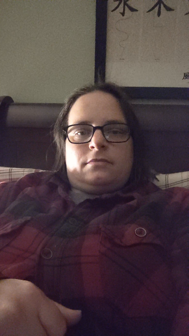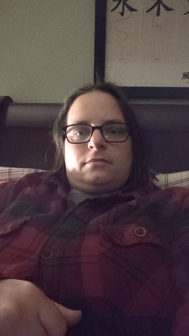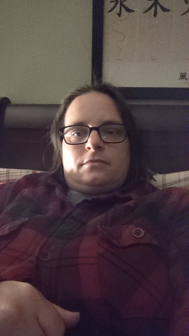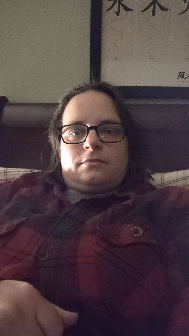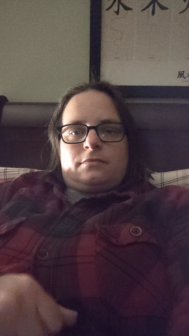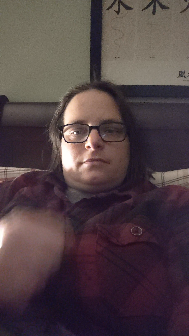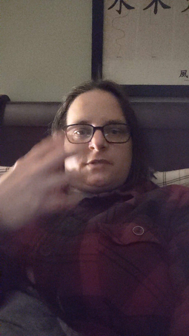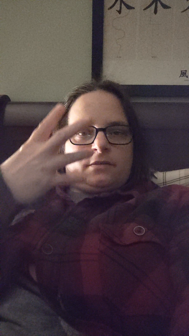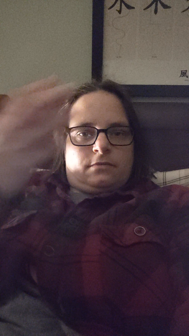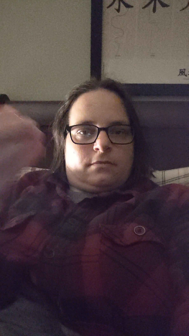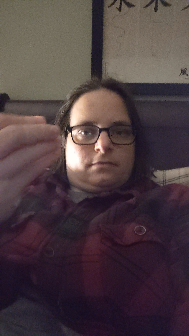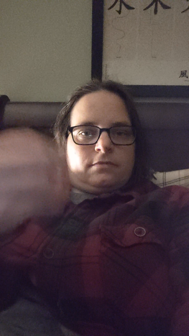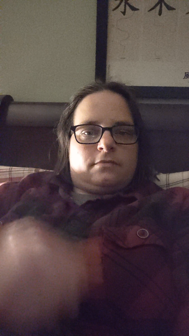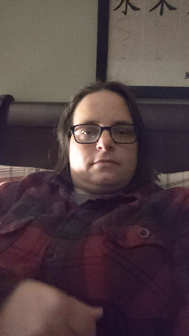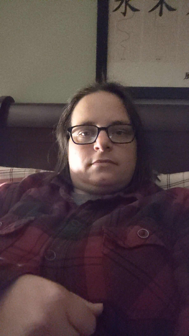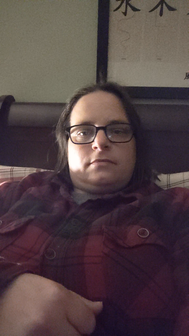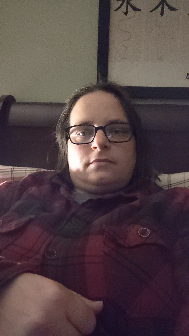going to